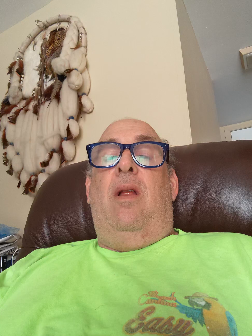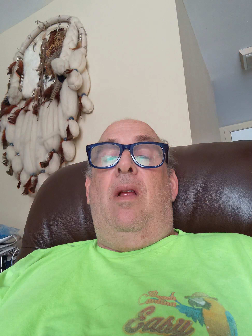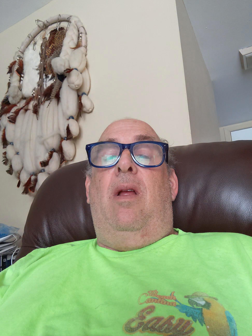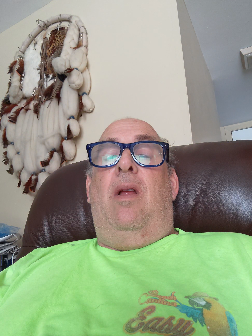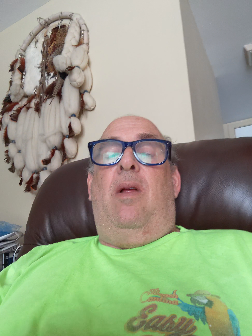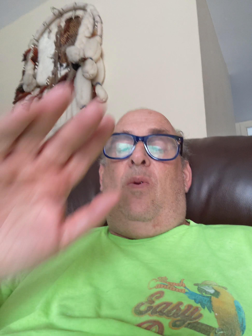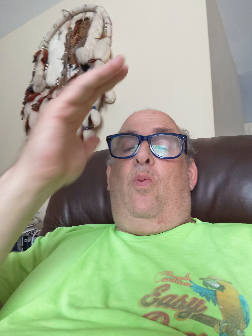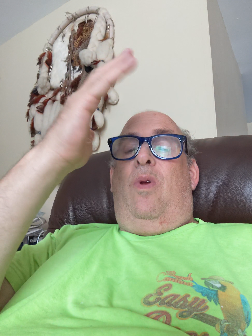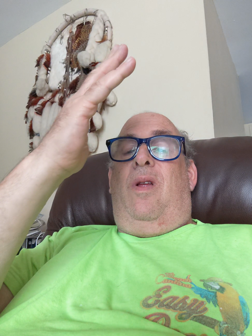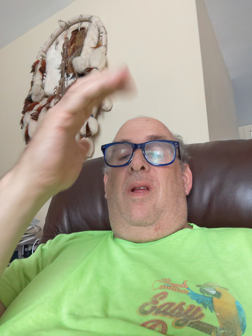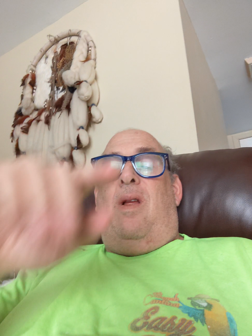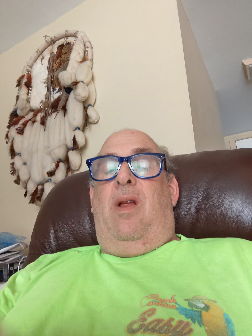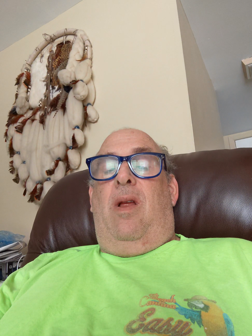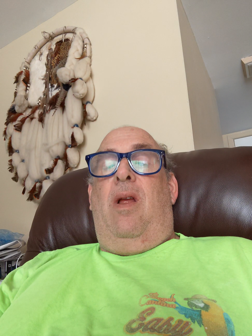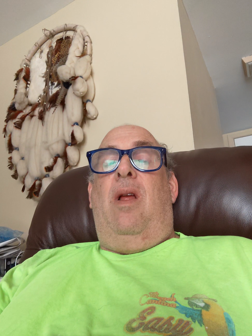tree